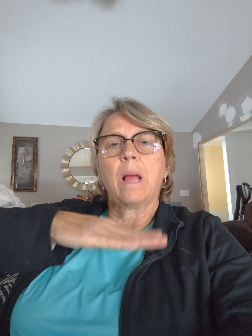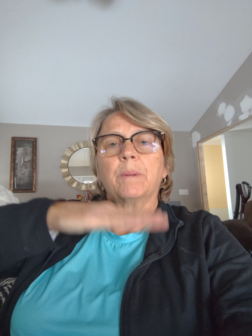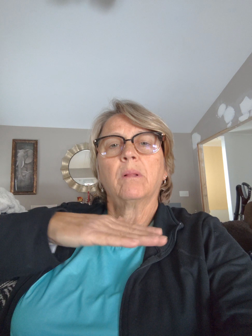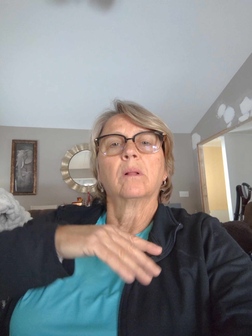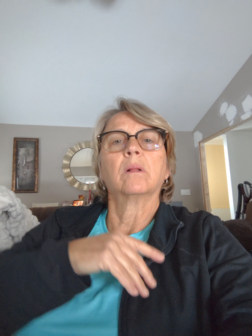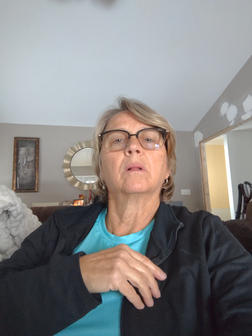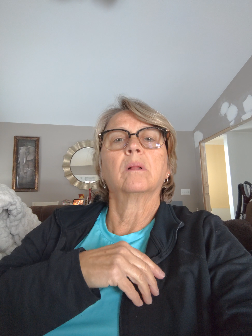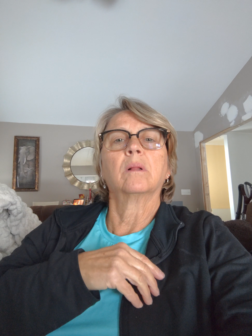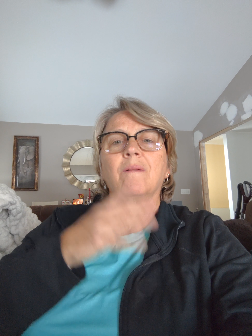table